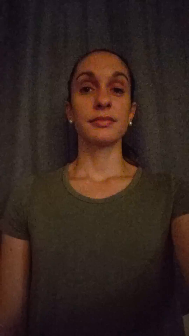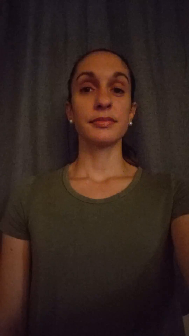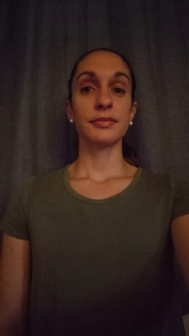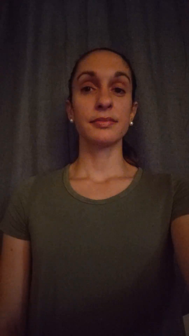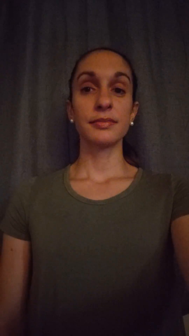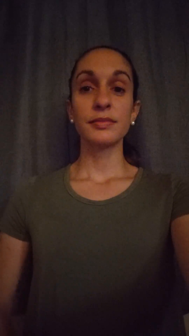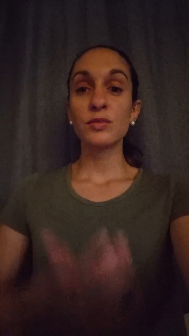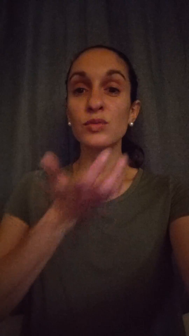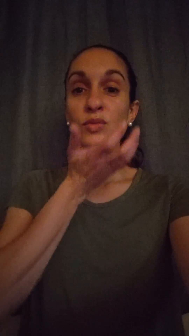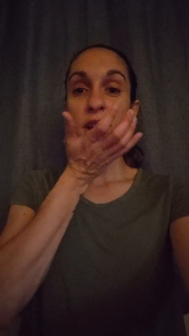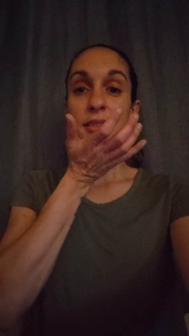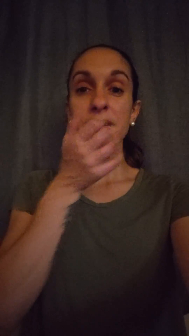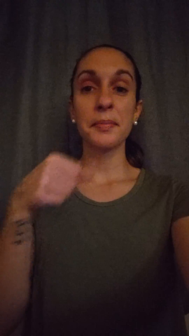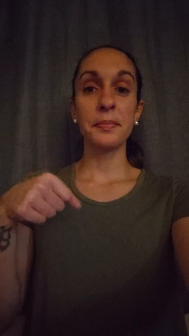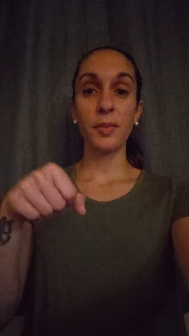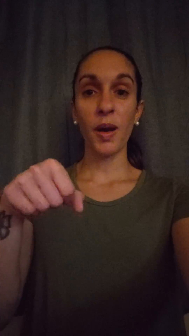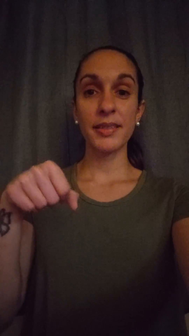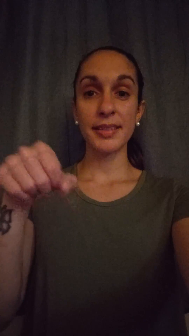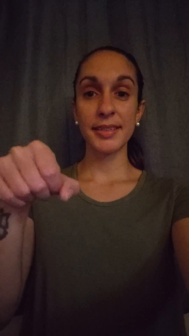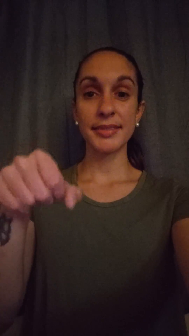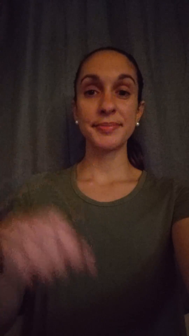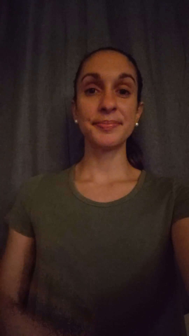lawn mower